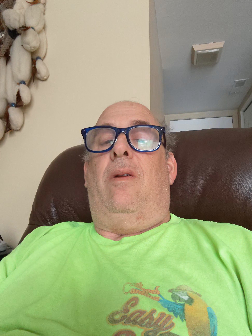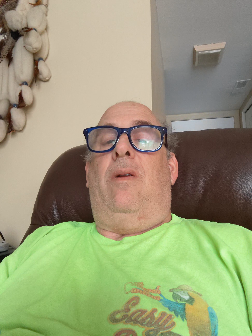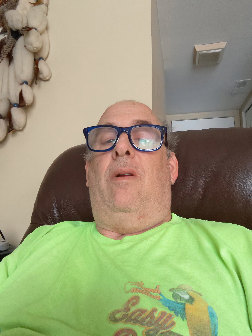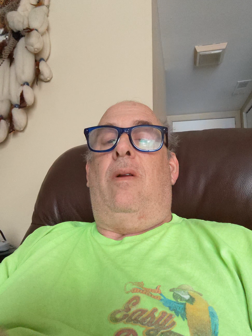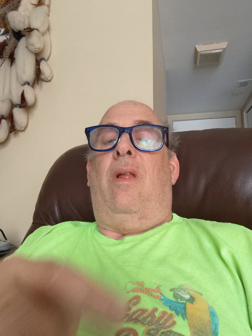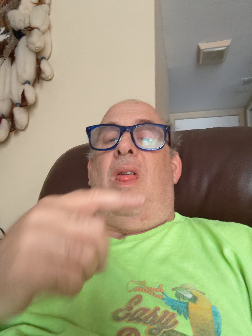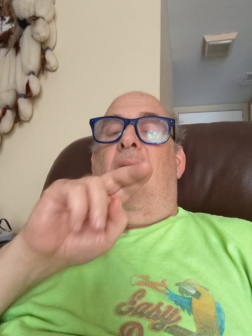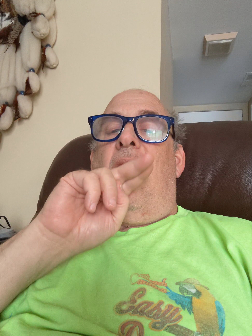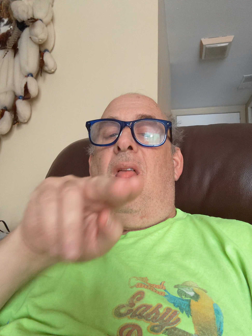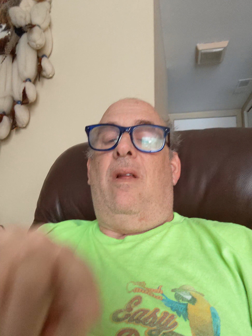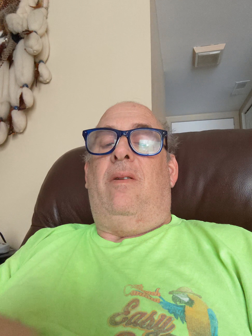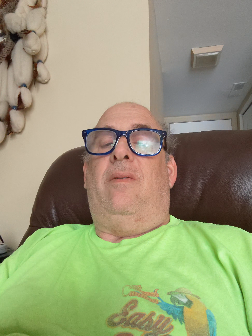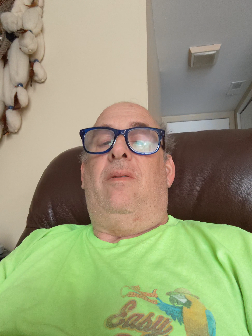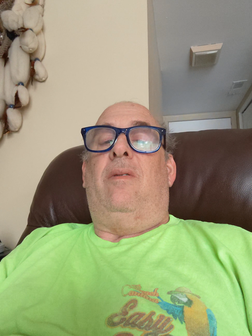tongue